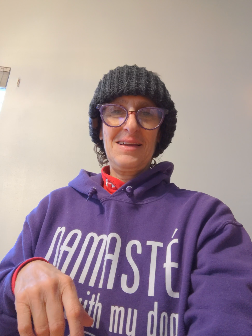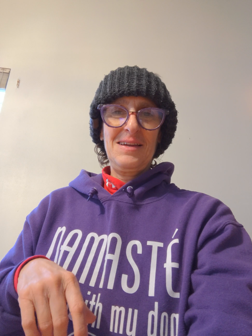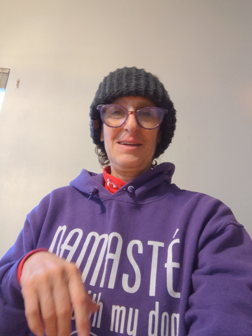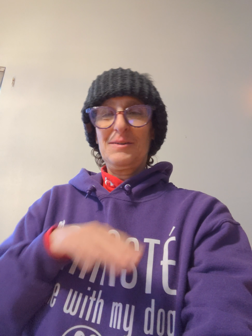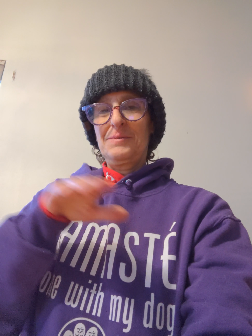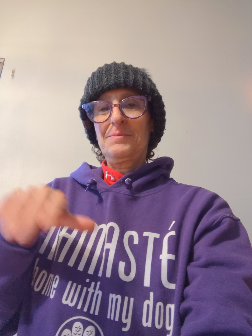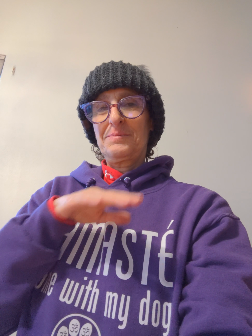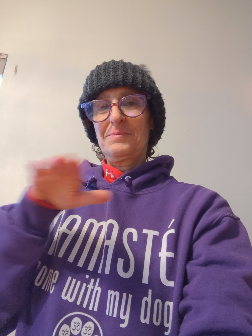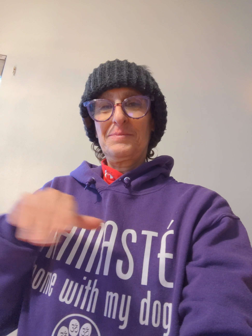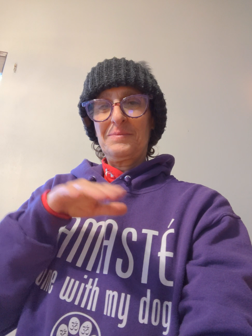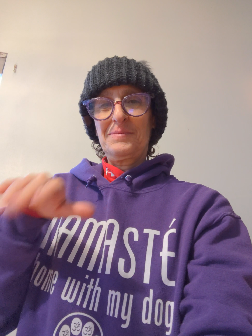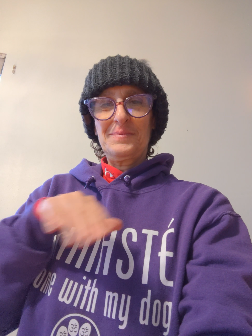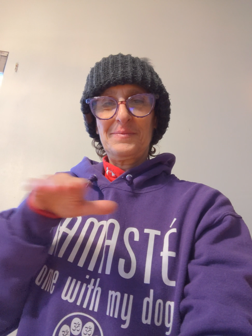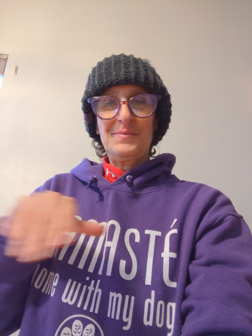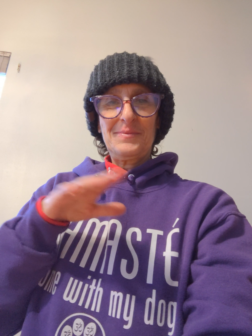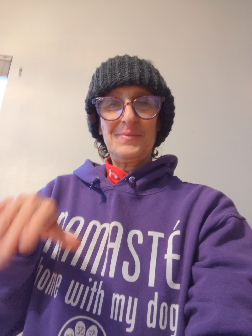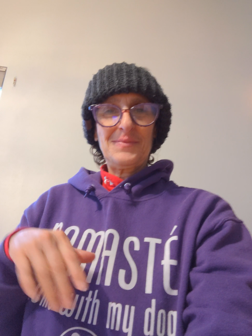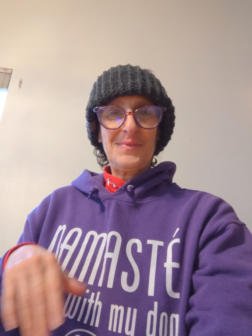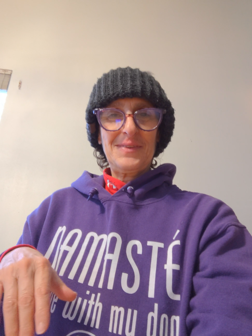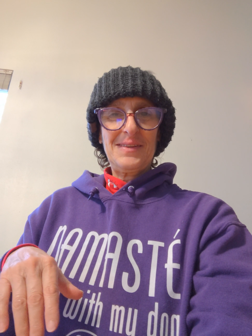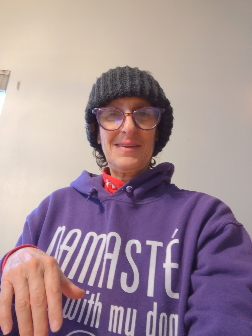pool